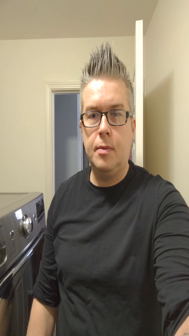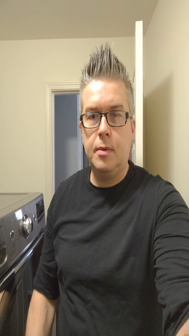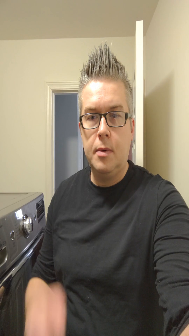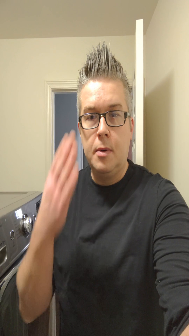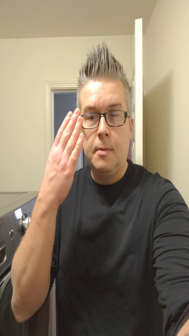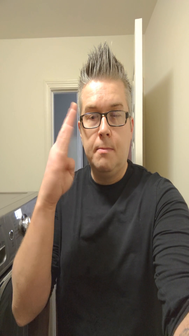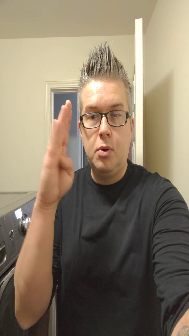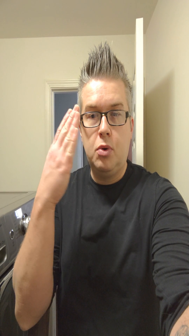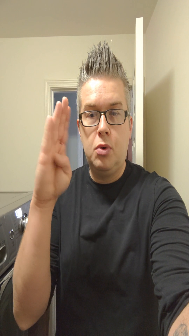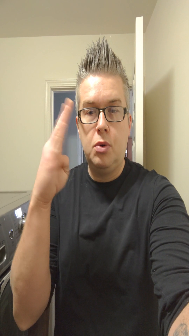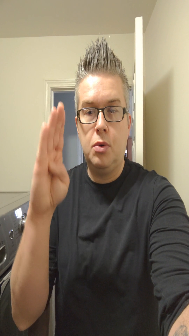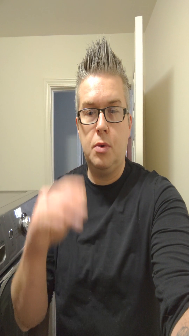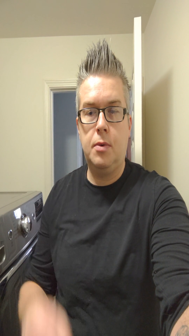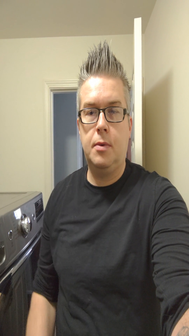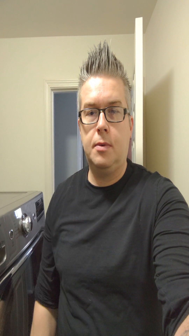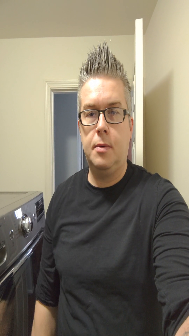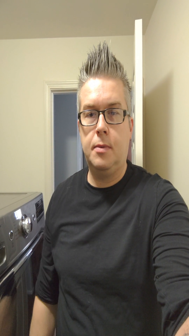blue